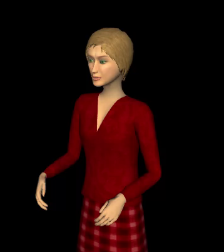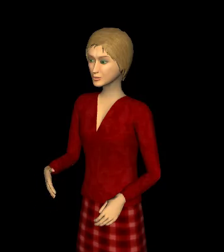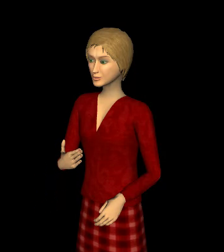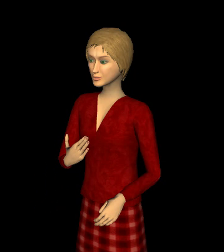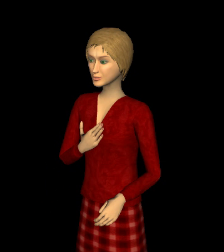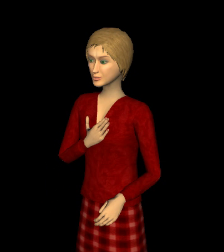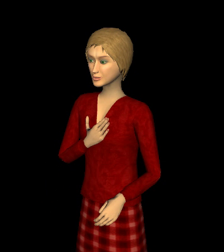لي